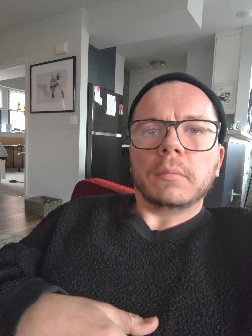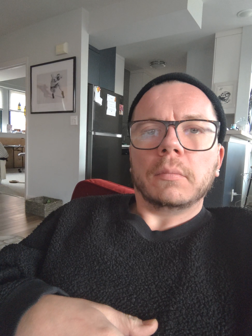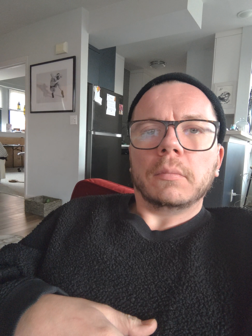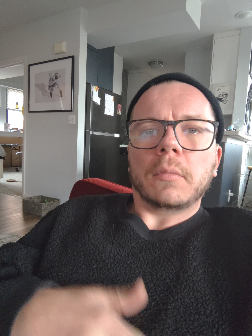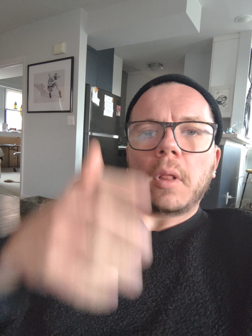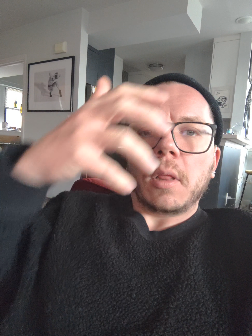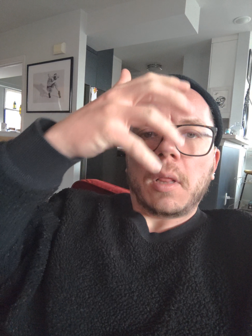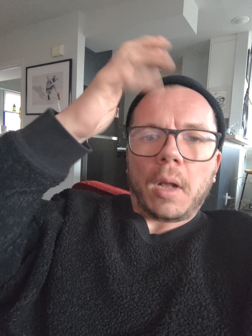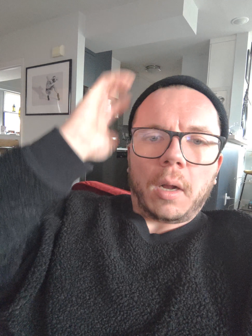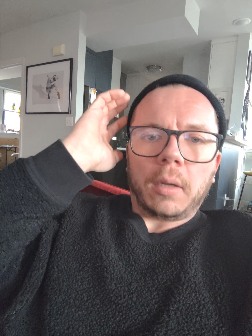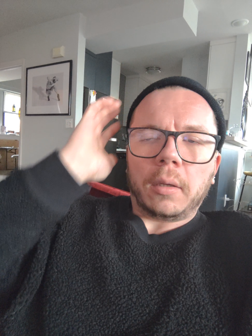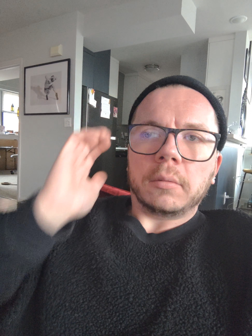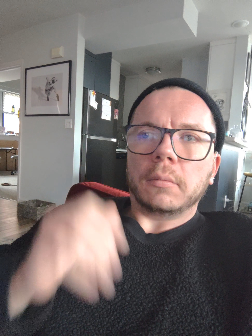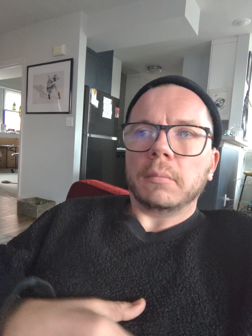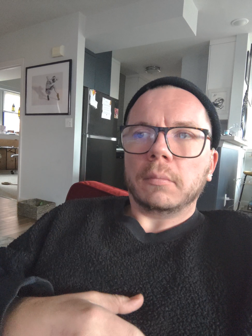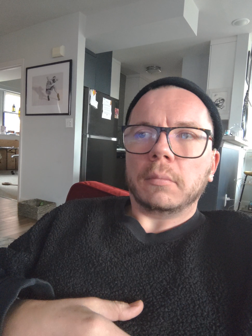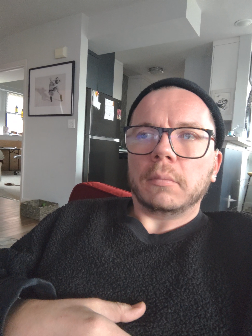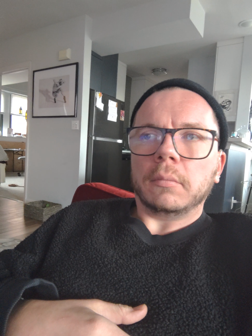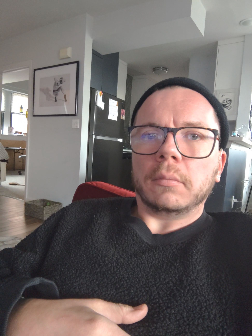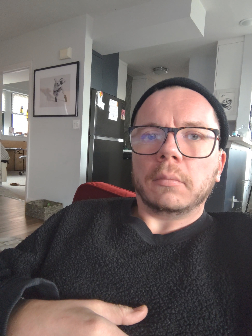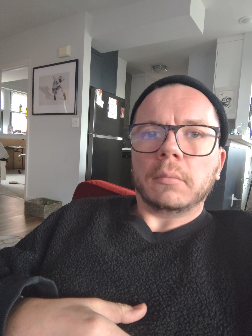lion